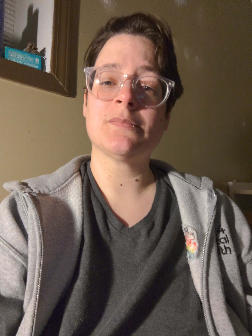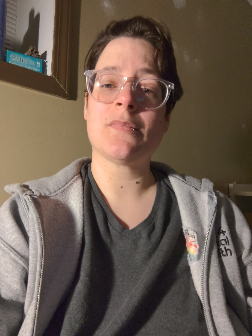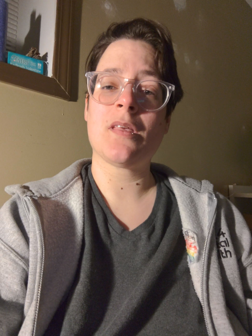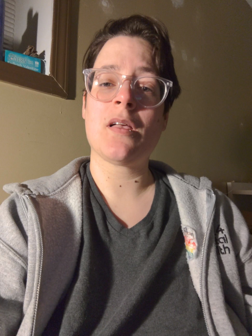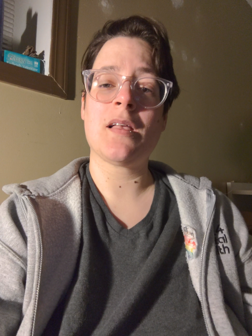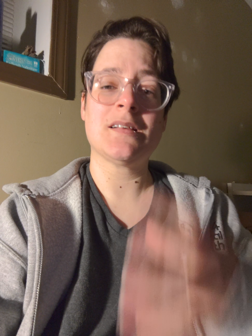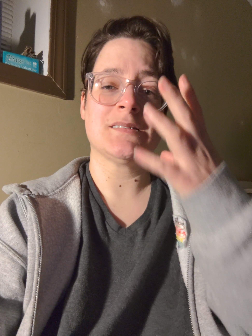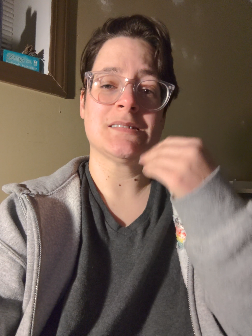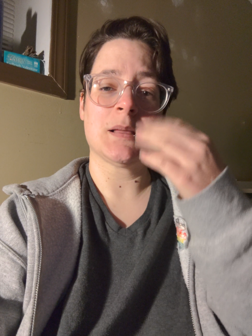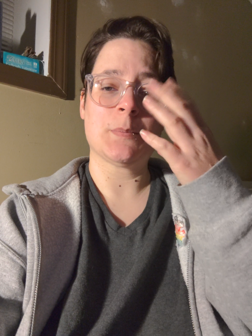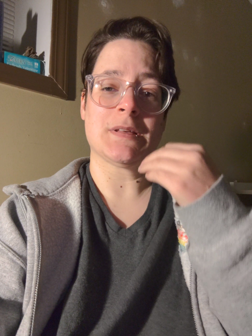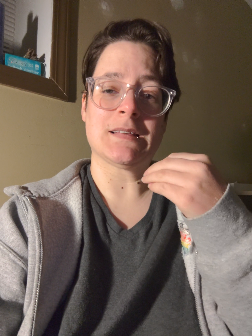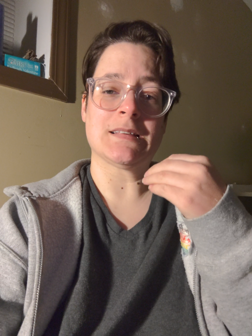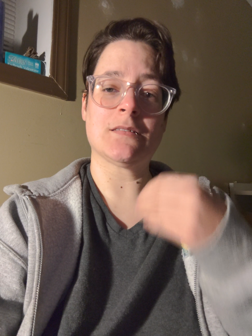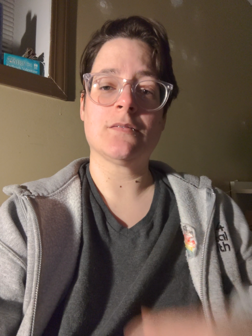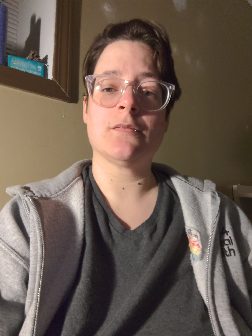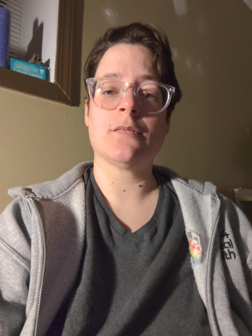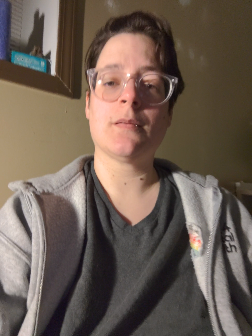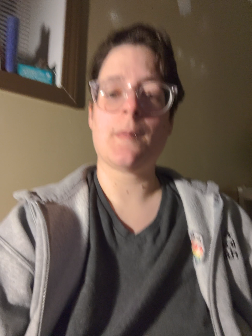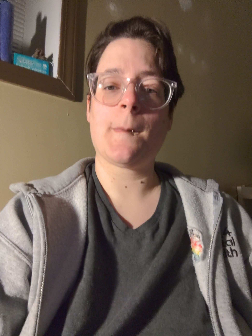sleepy